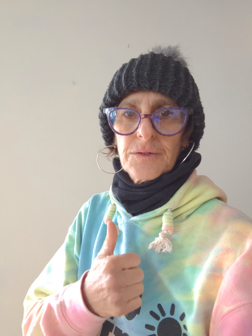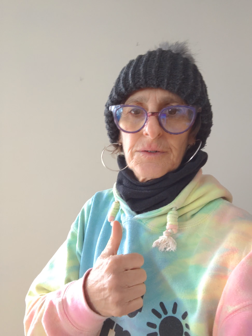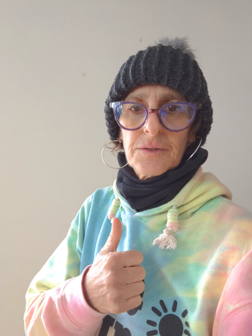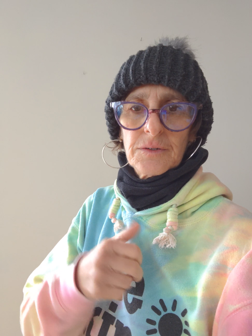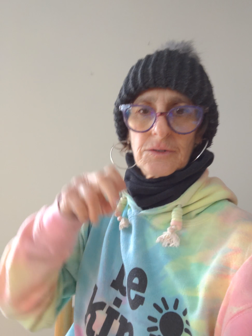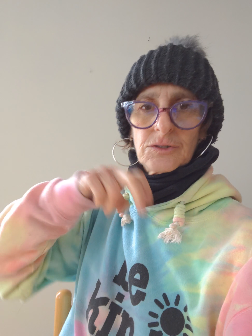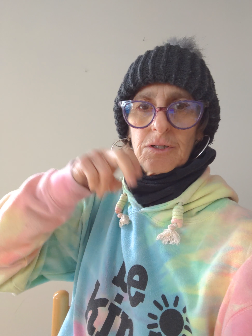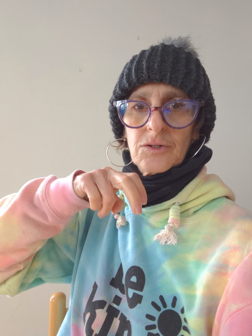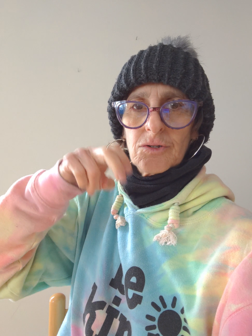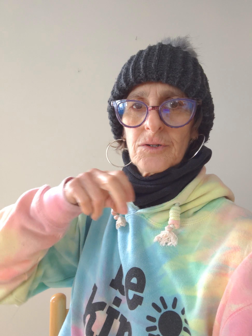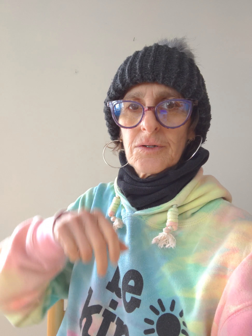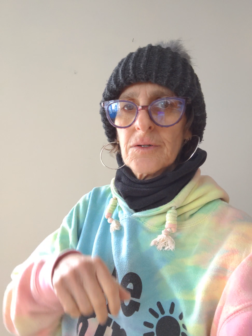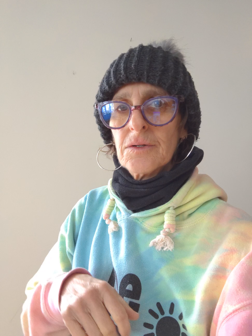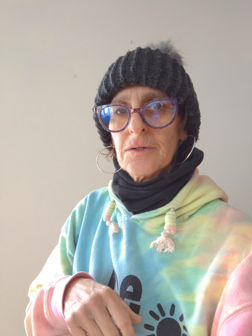chair